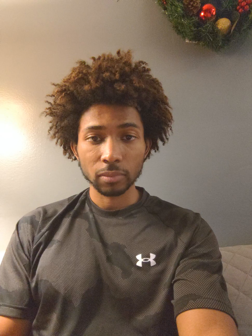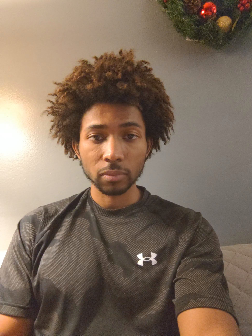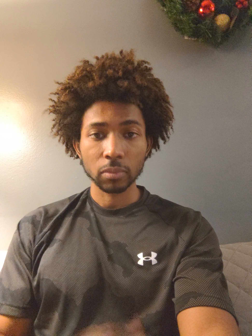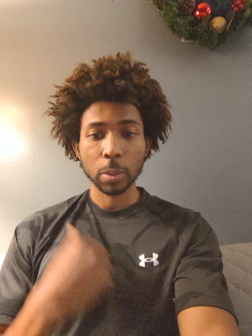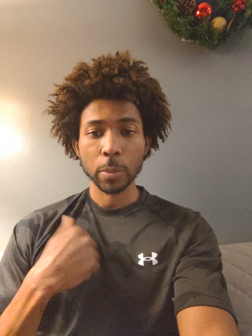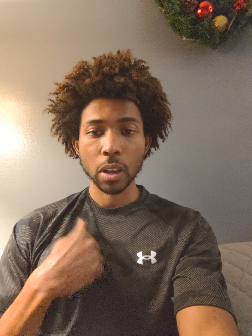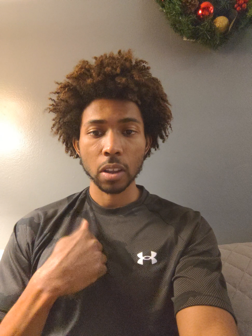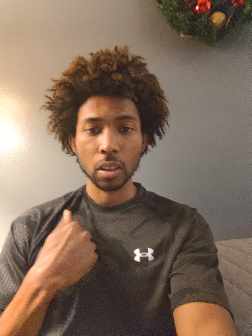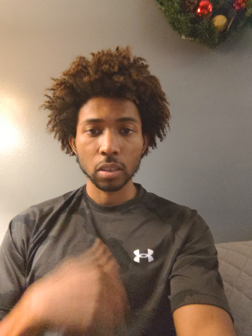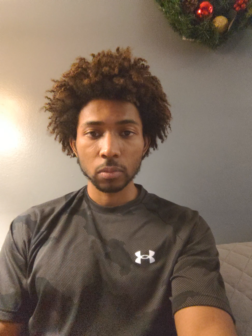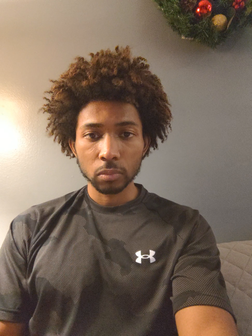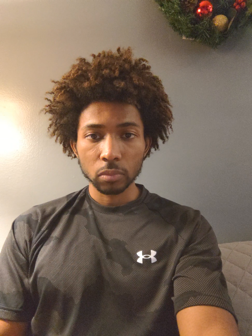bath